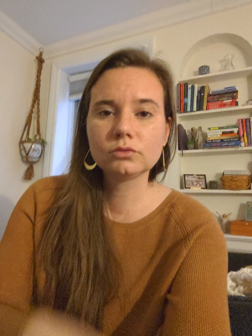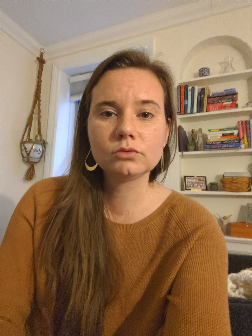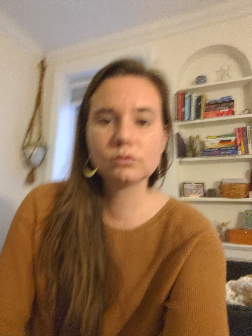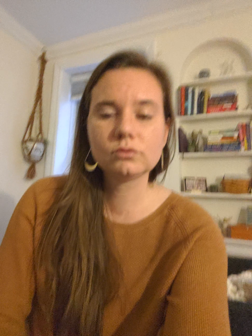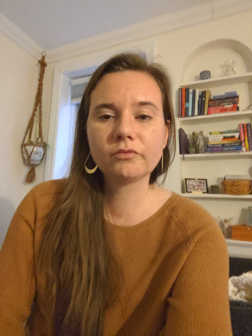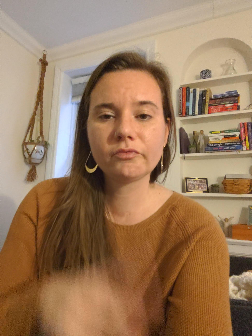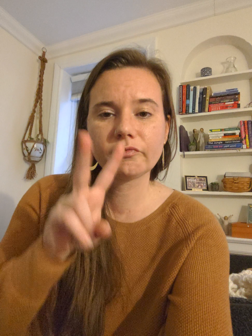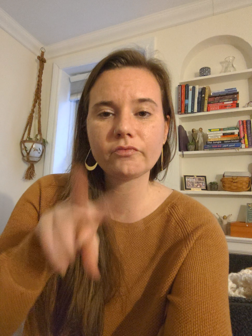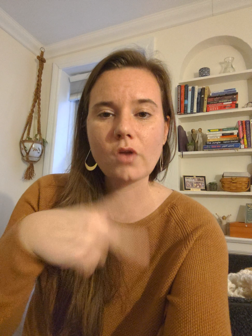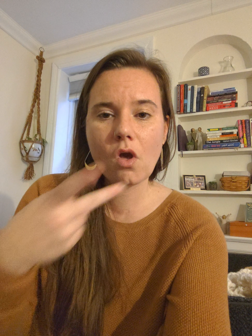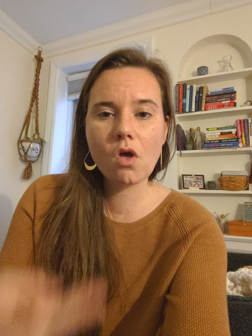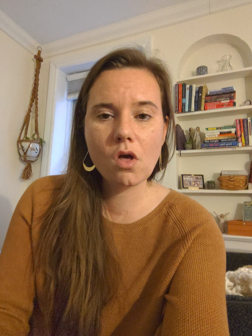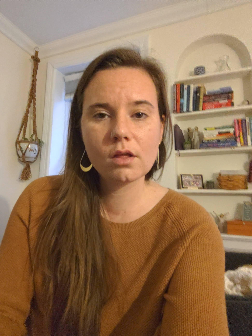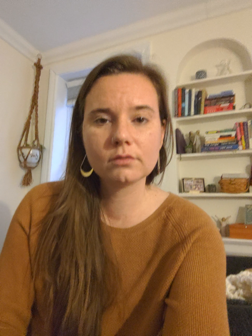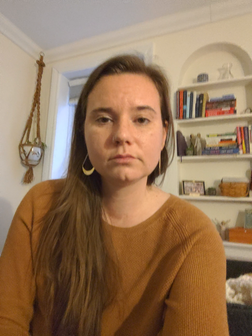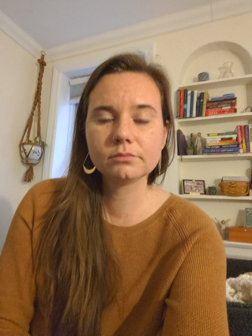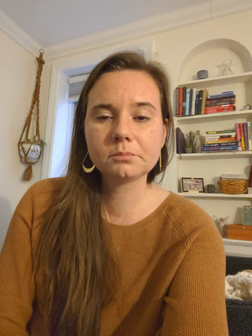fall